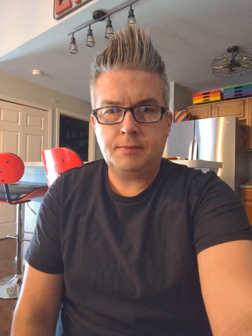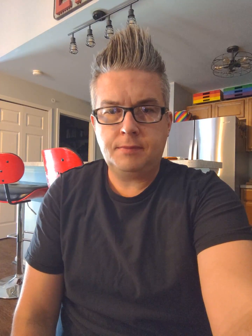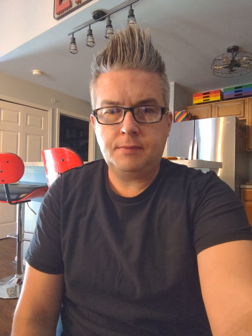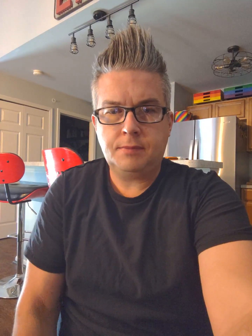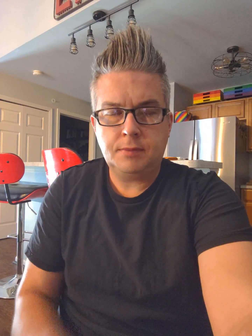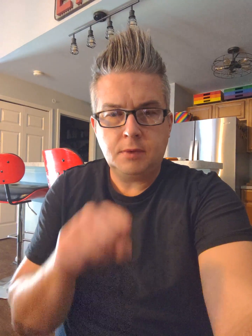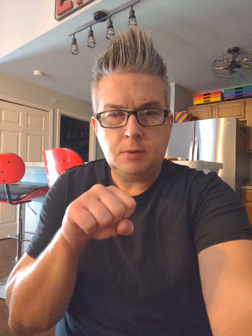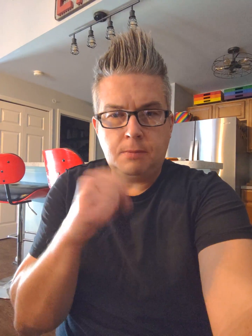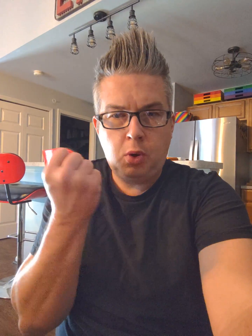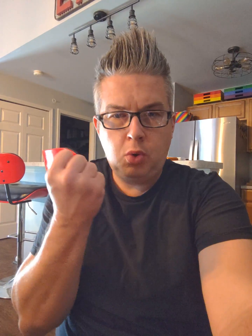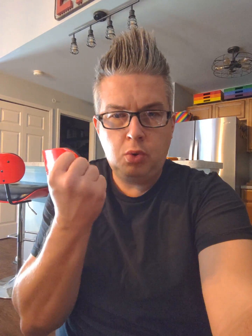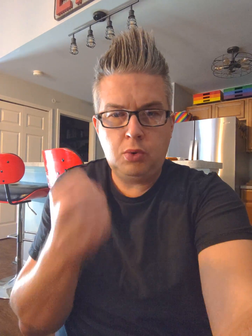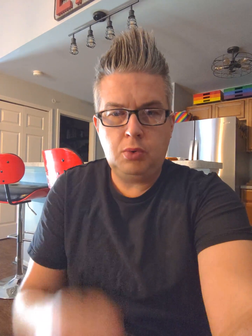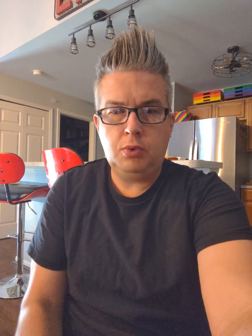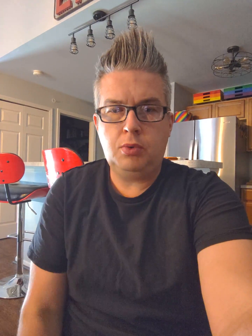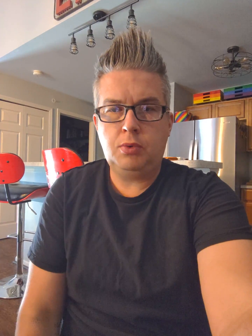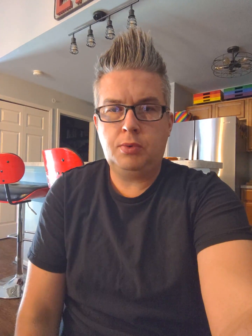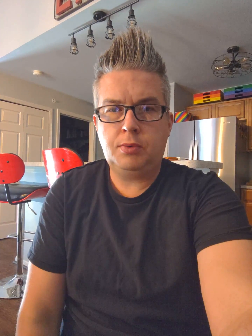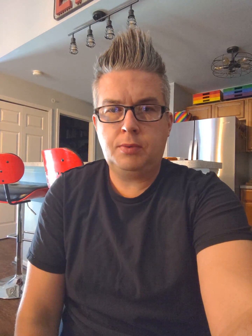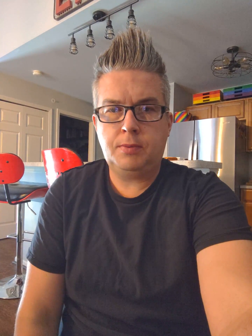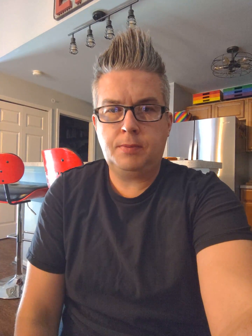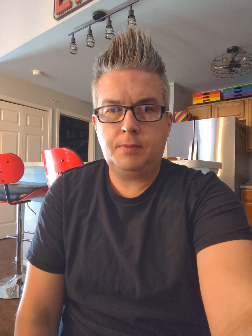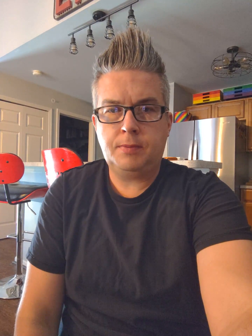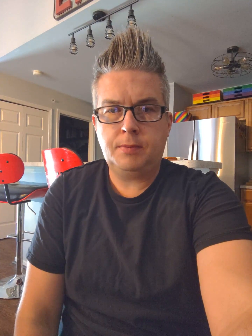break